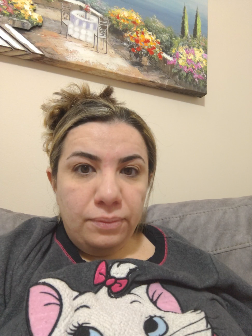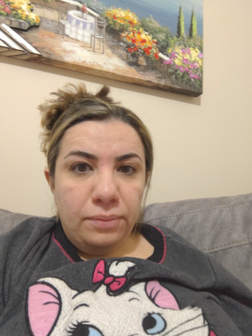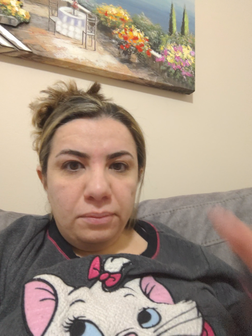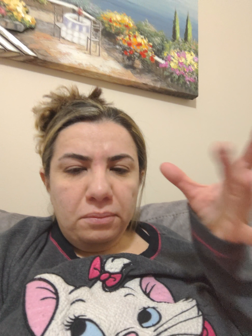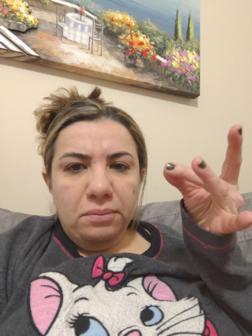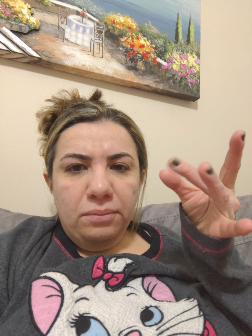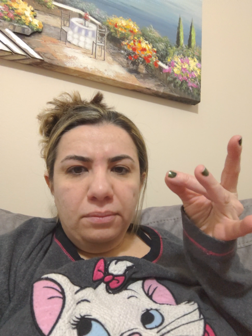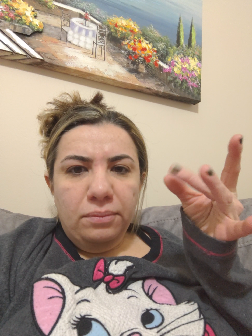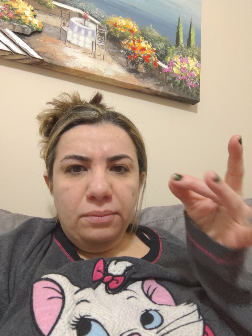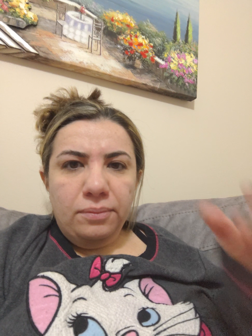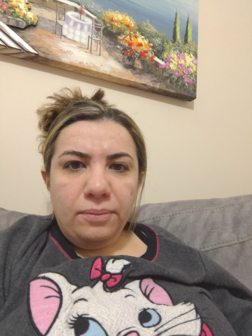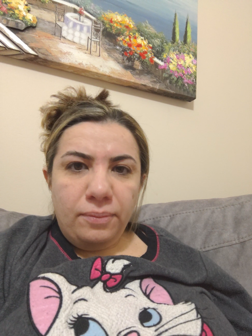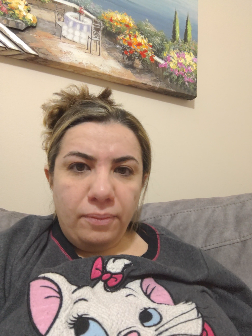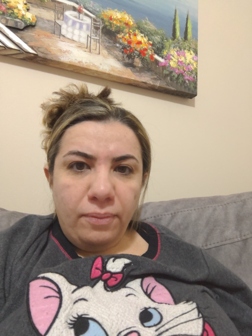sticky